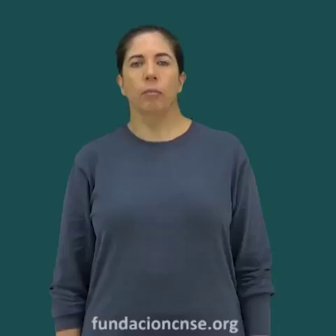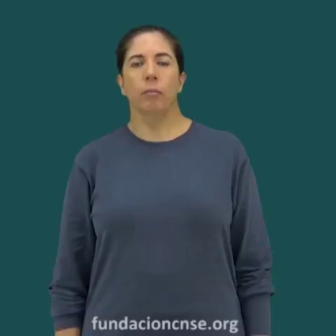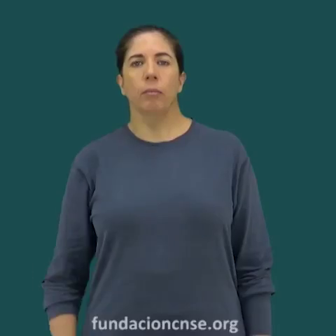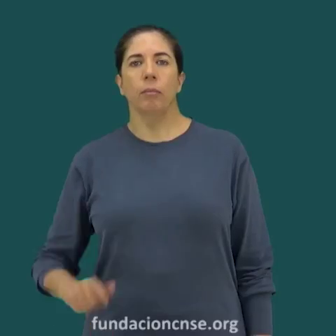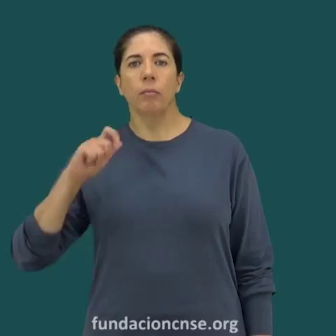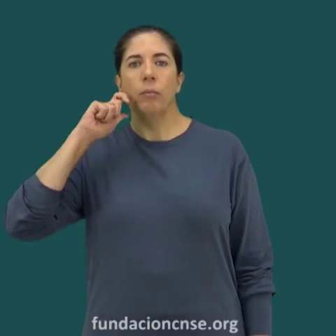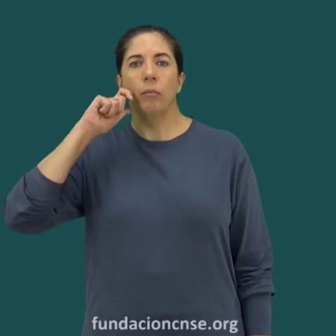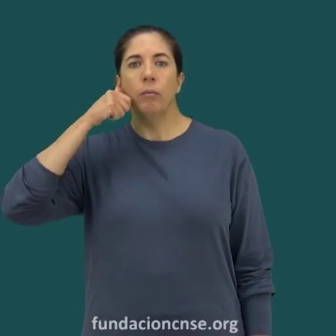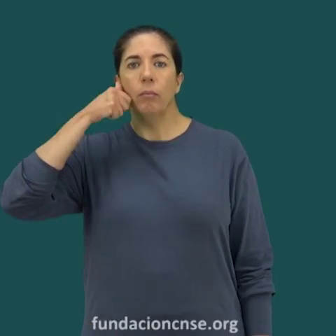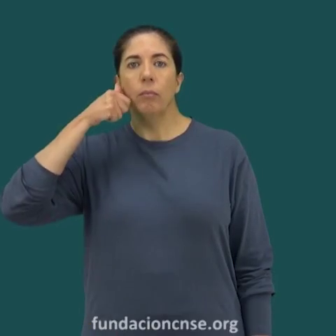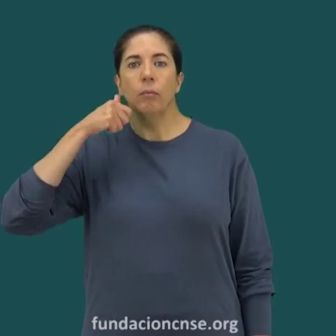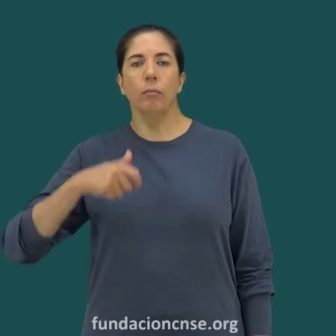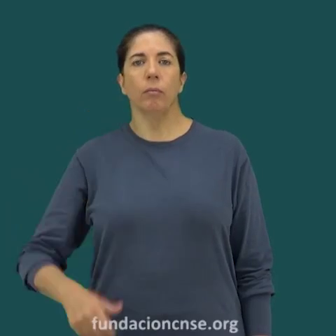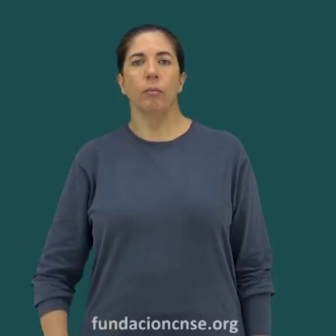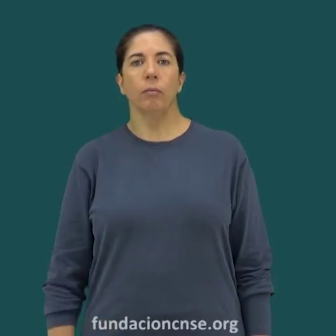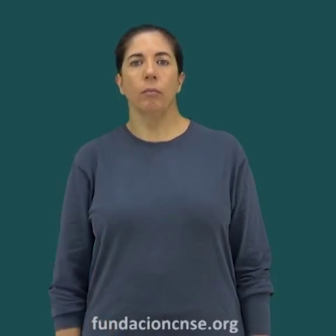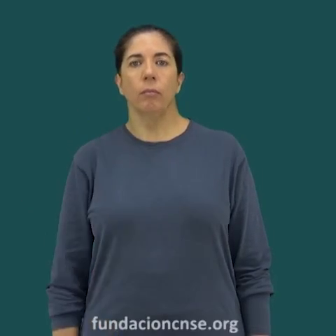piel